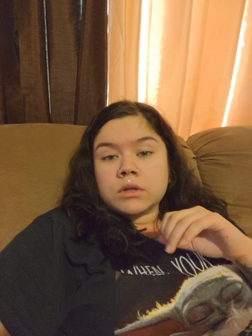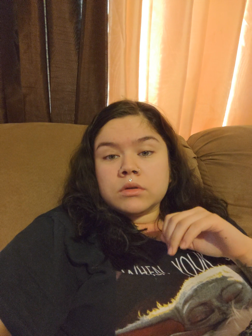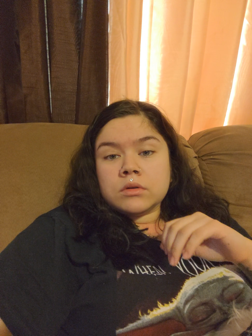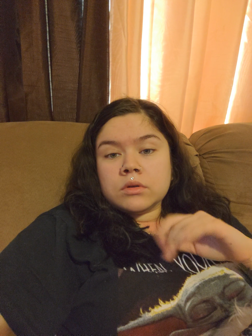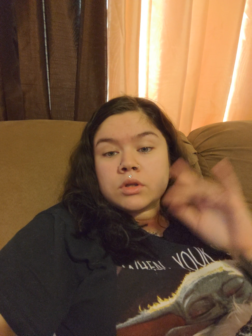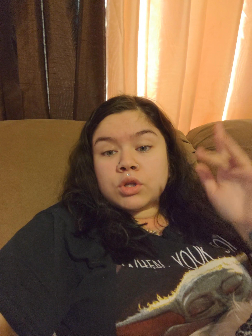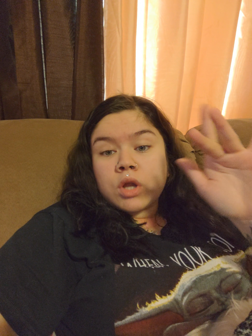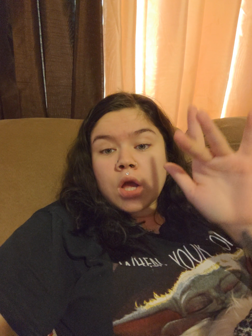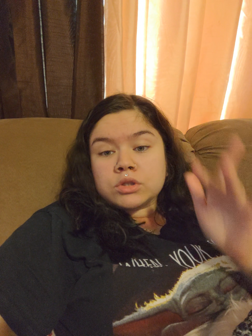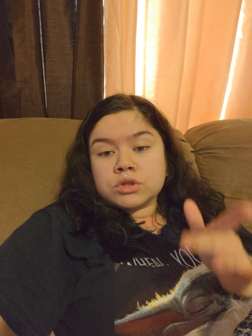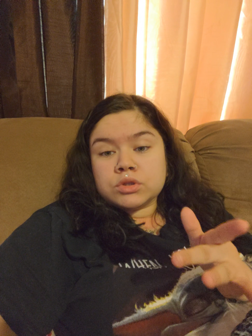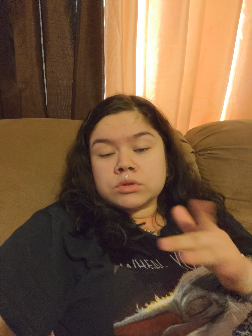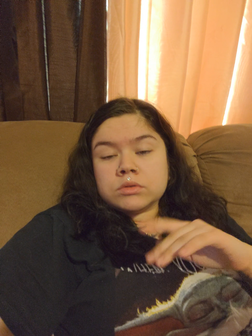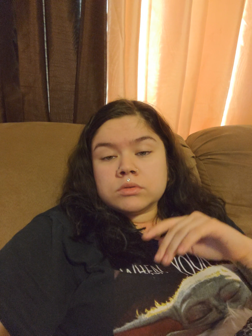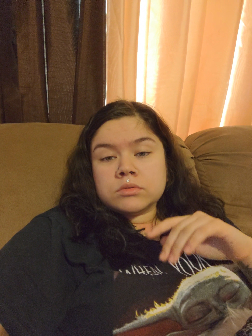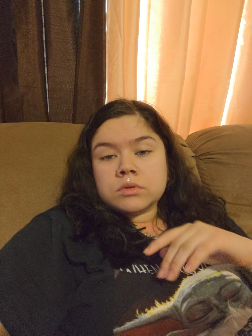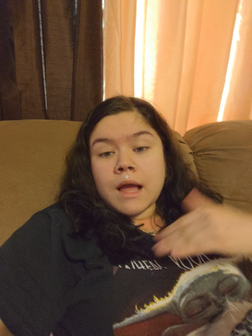touch